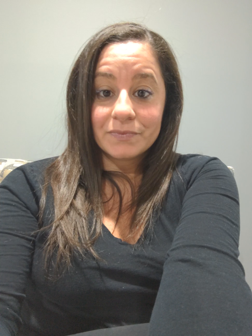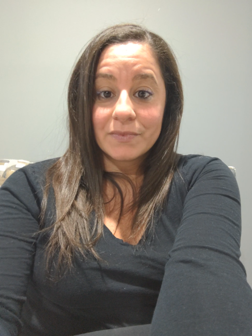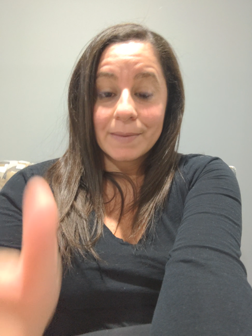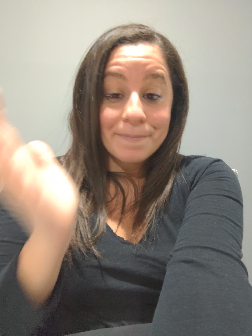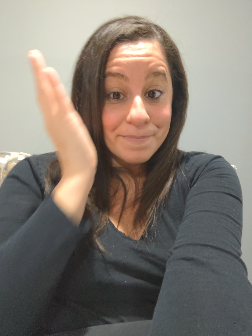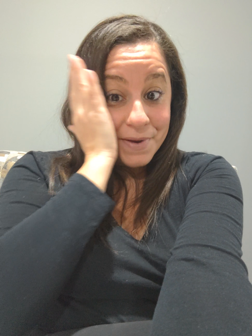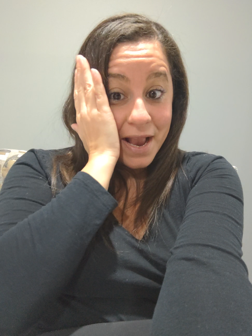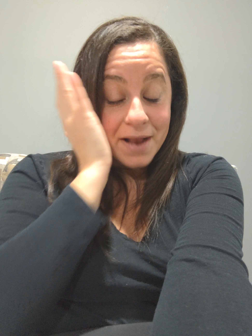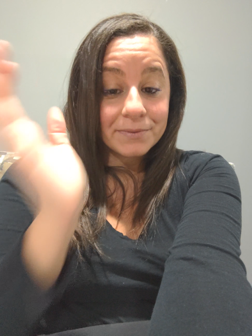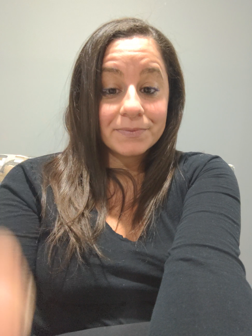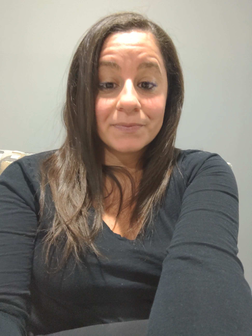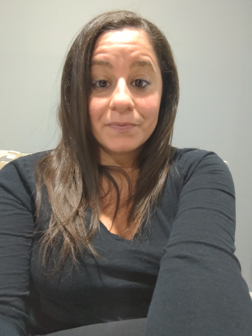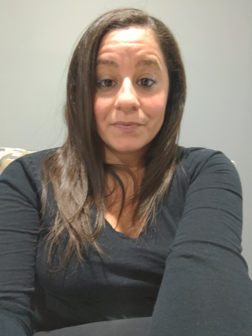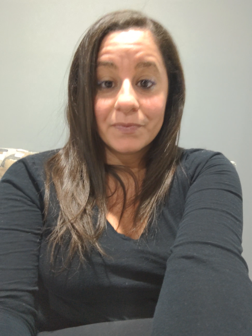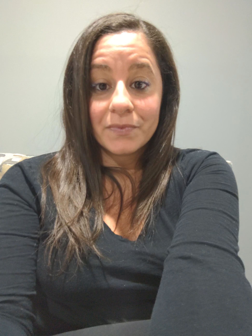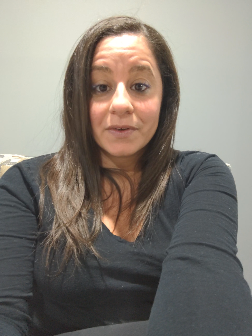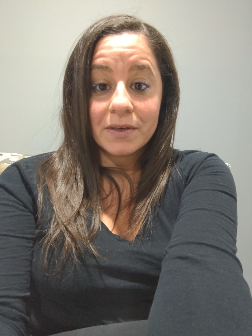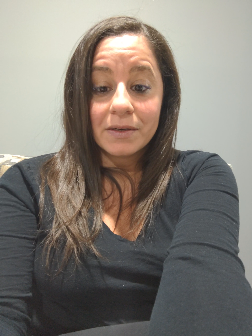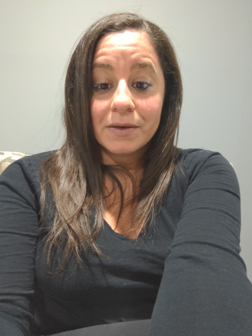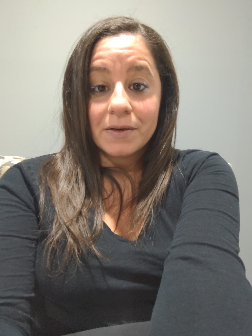bed